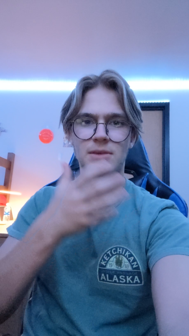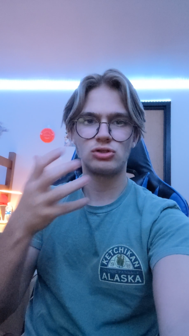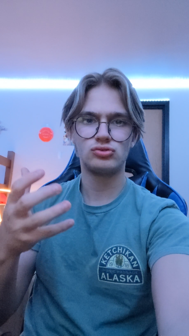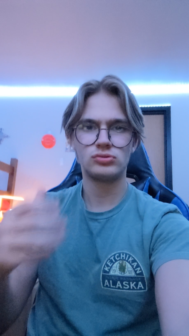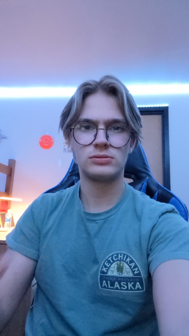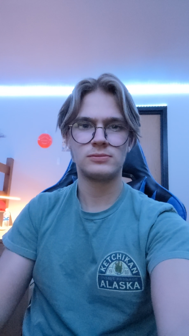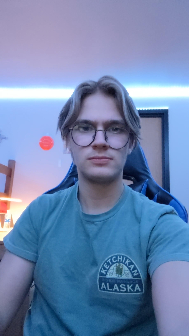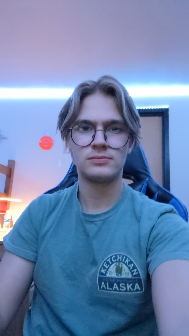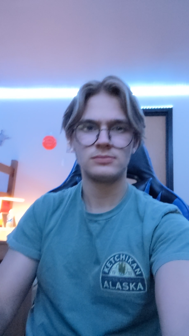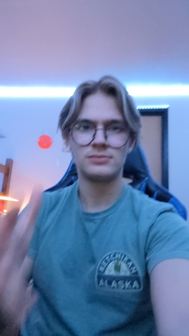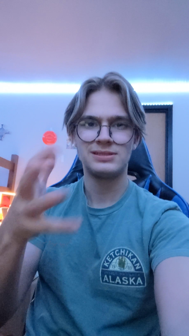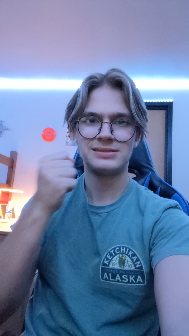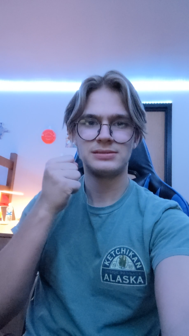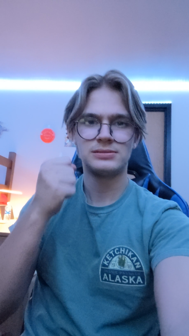get